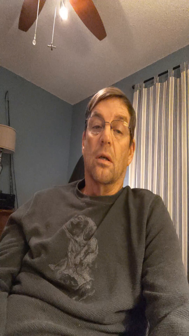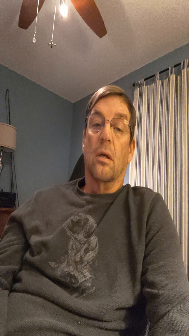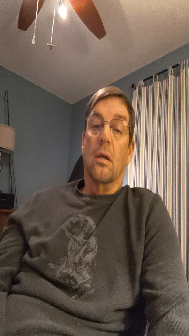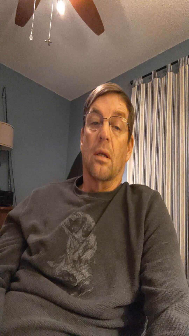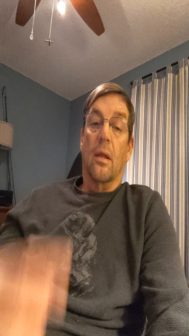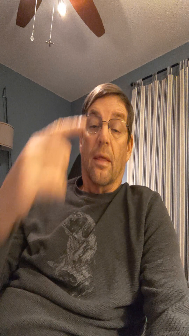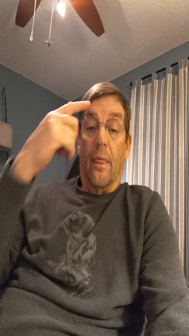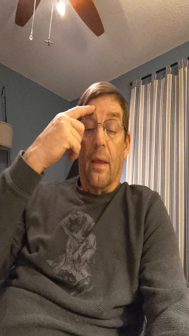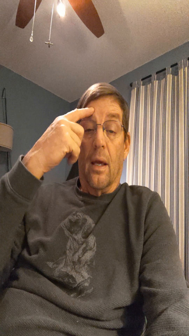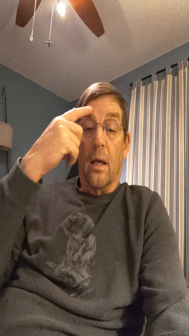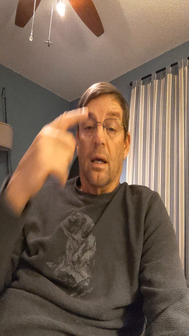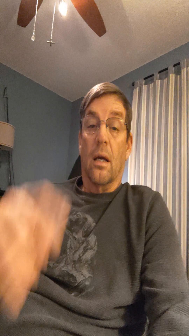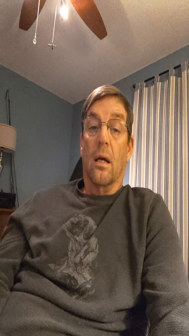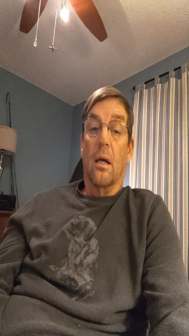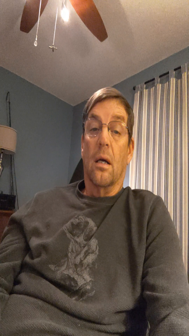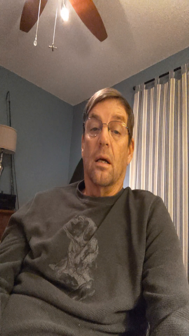think